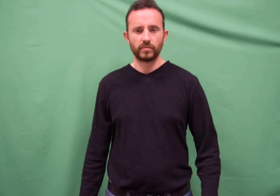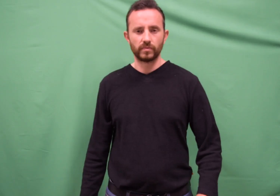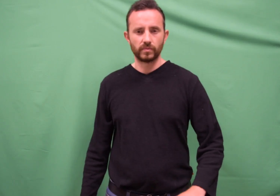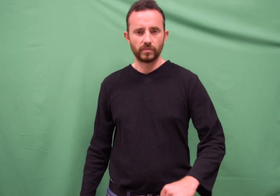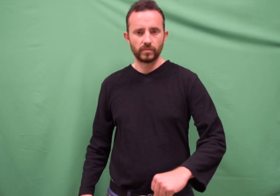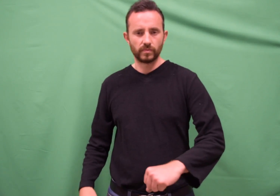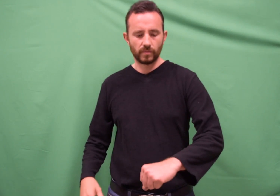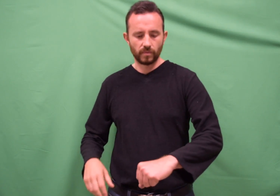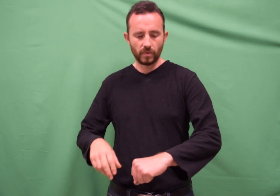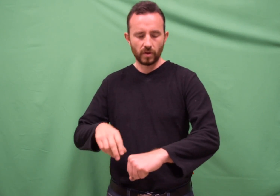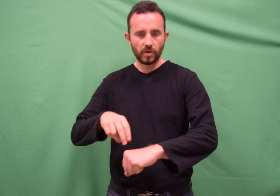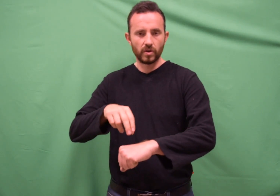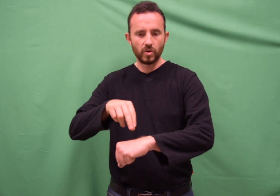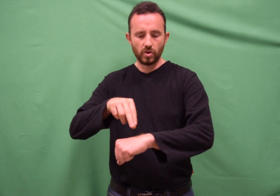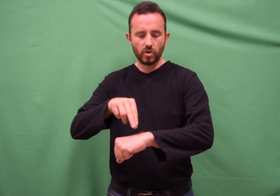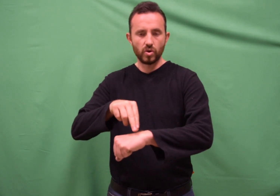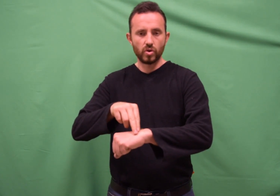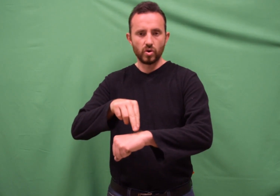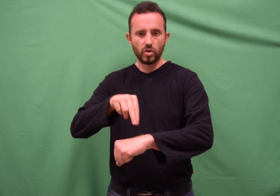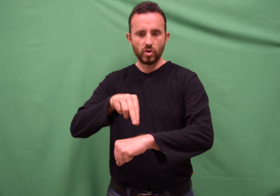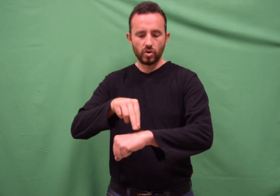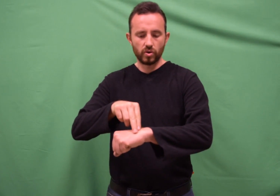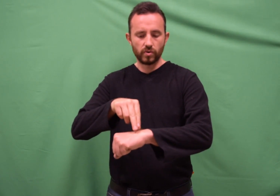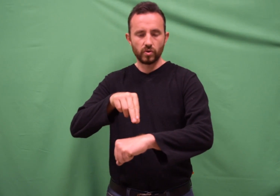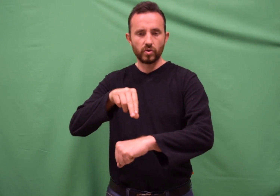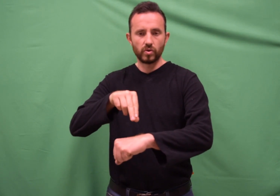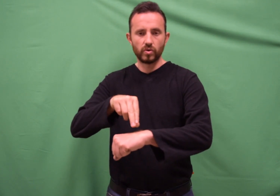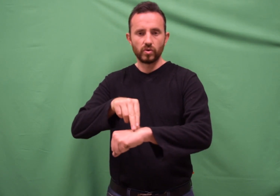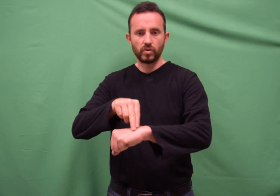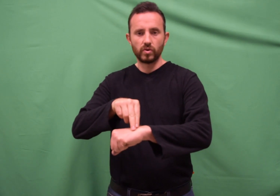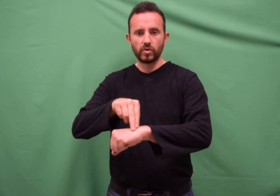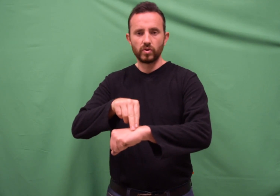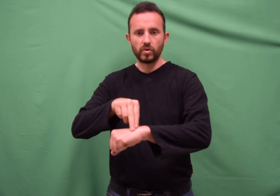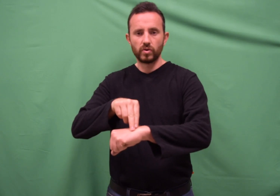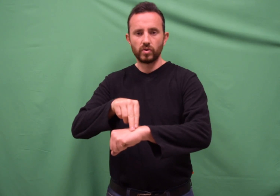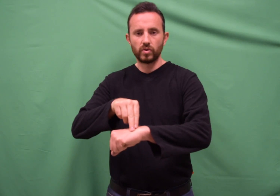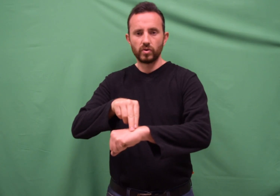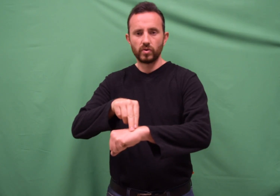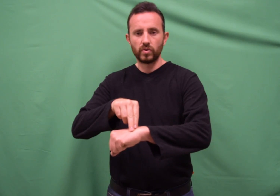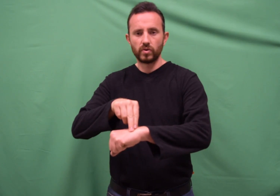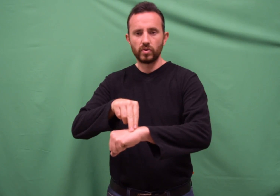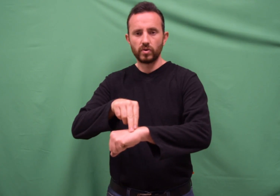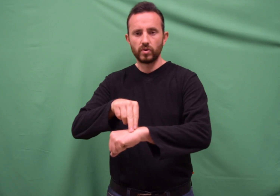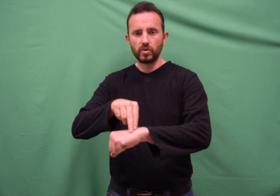doctor